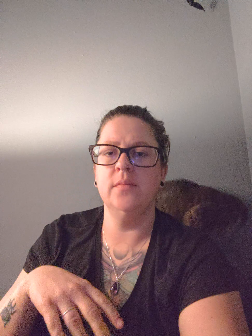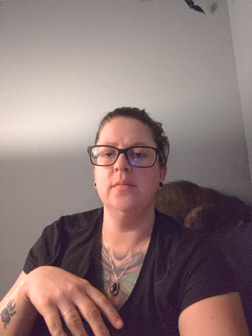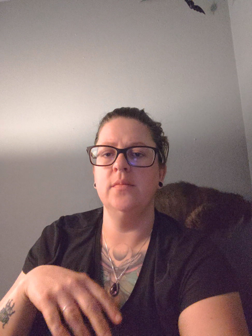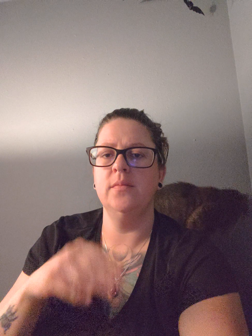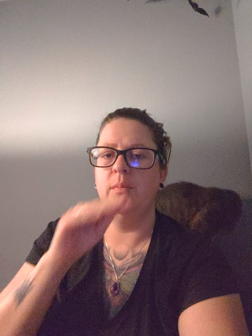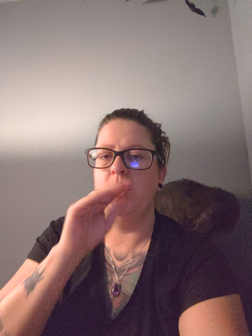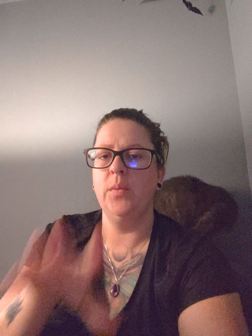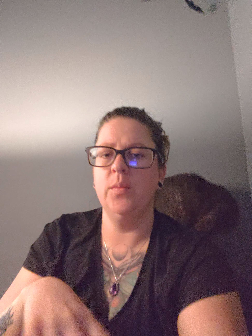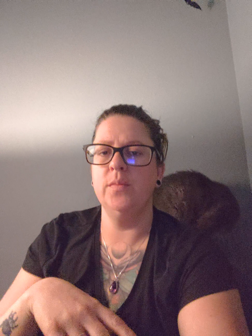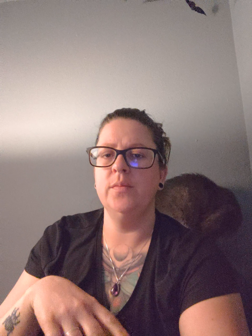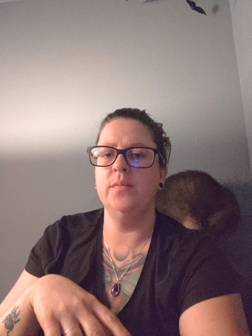blow